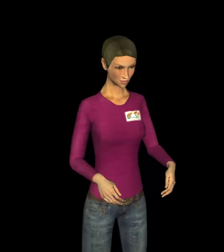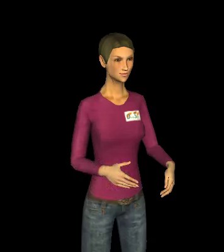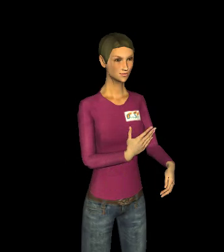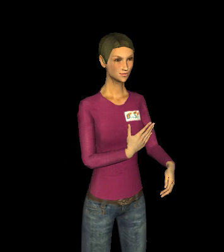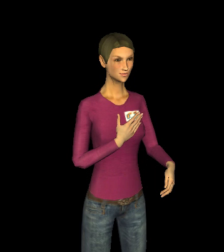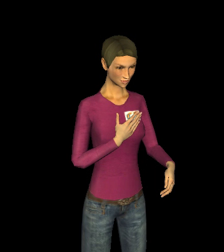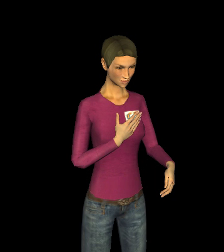لي